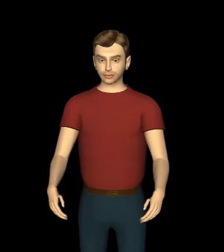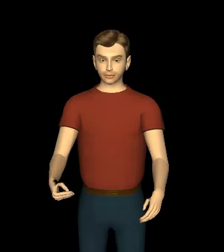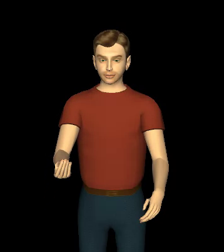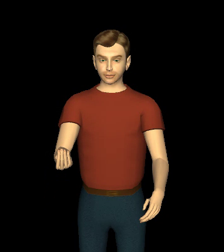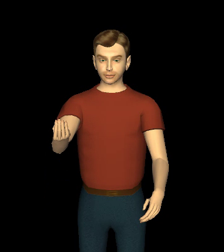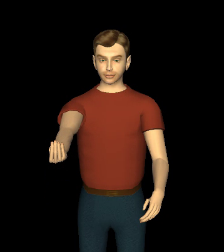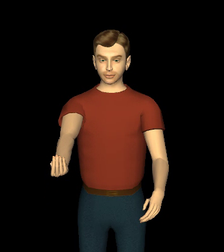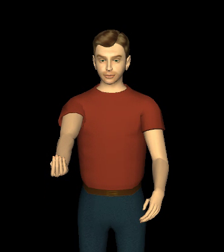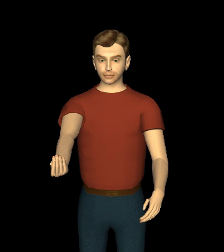يعطي